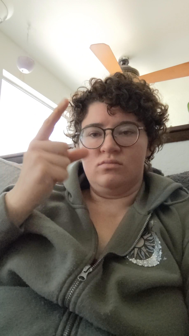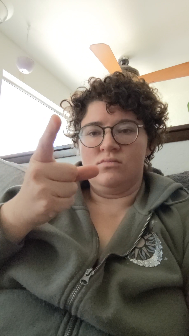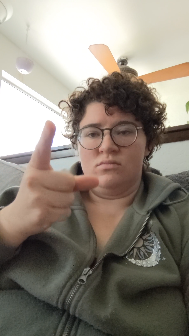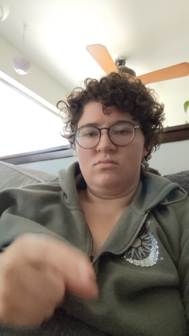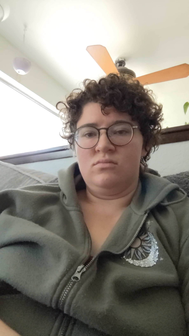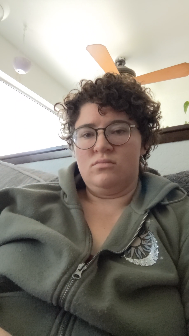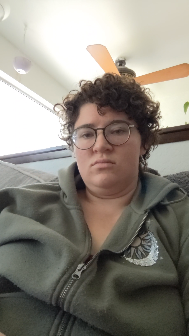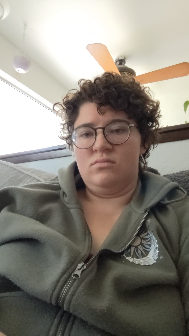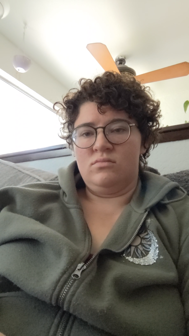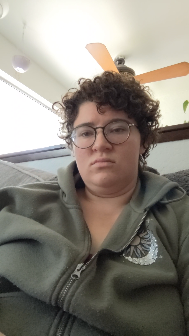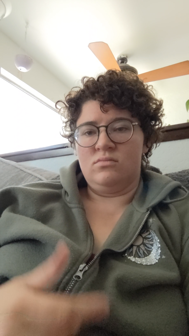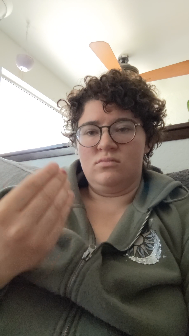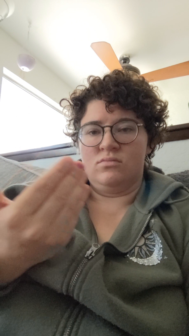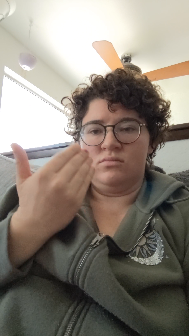new